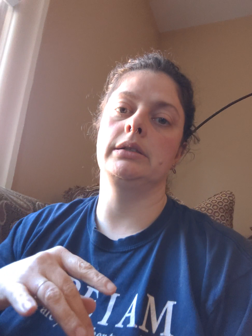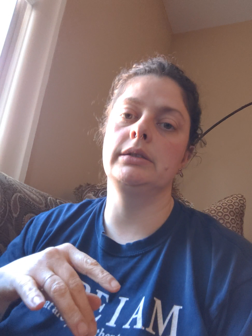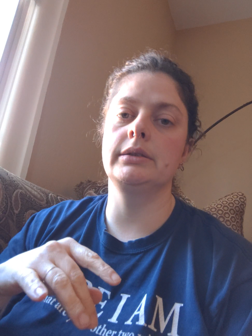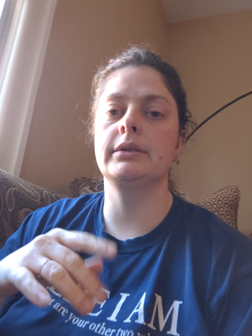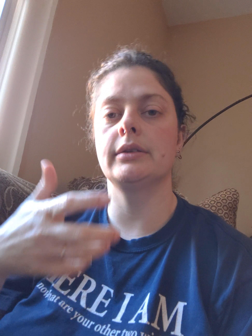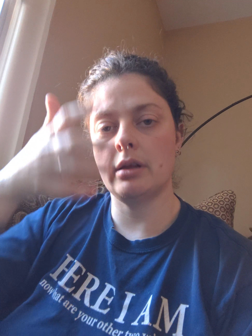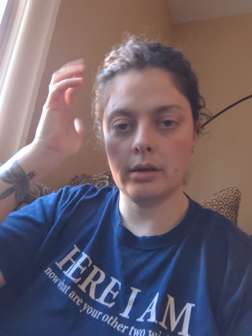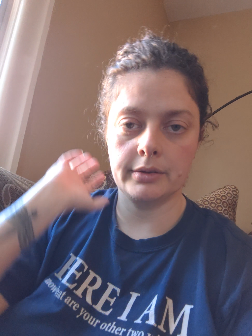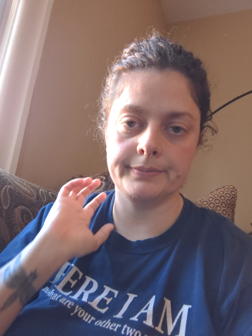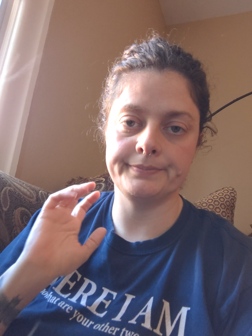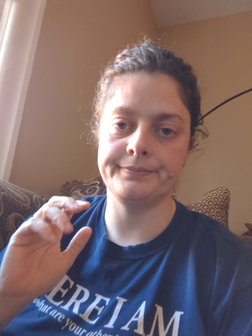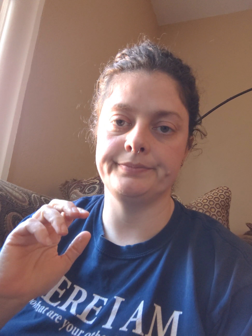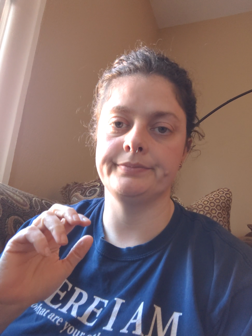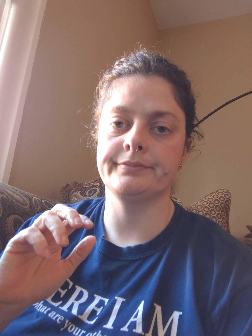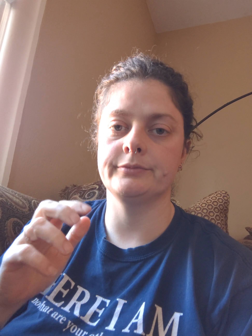lion